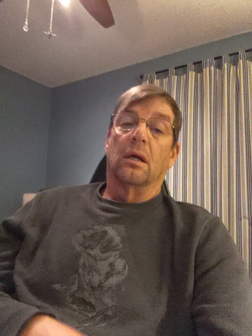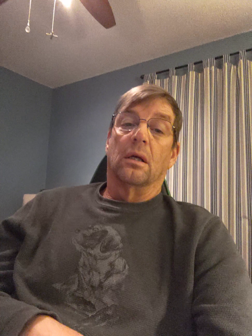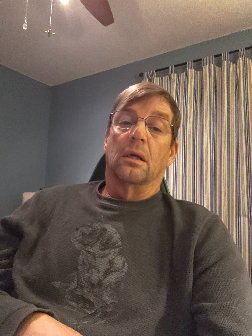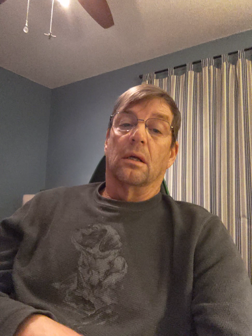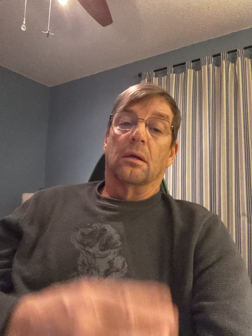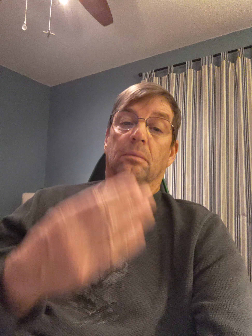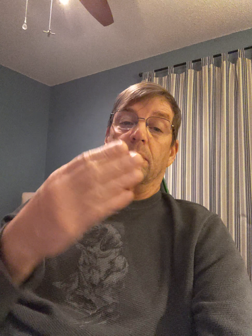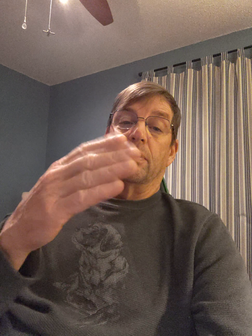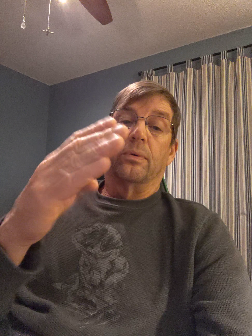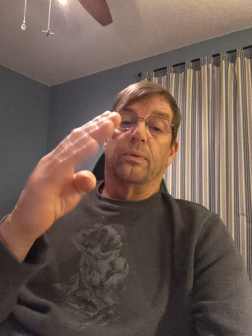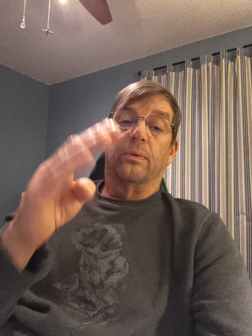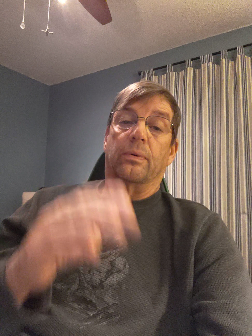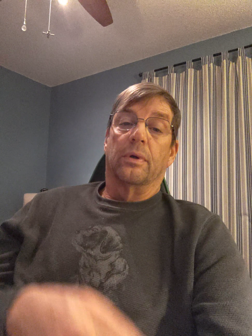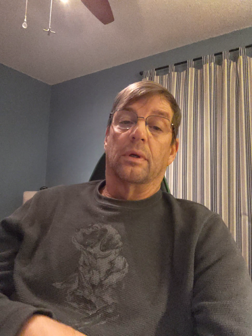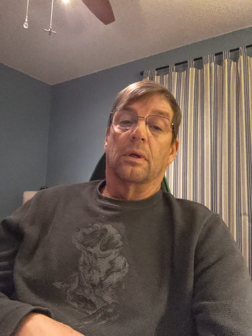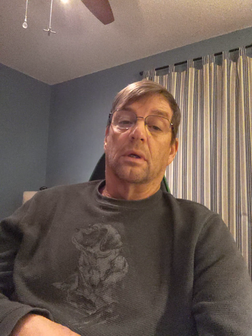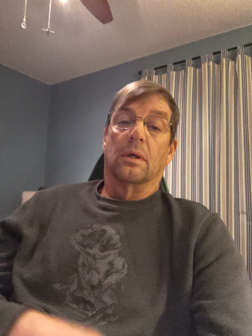blue